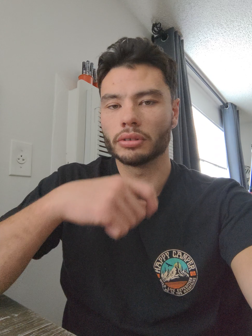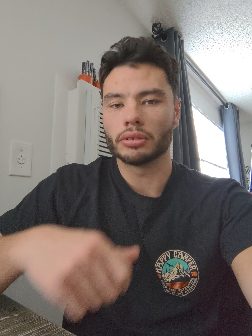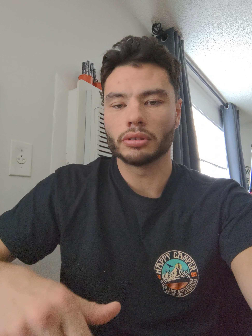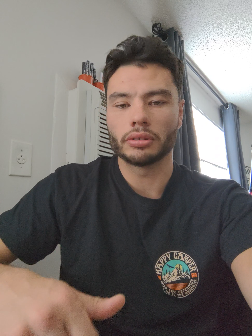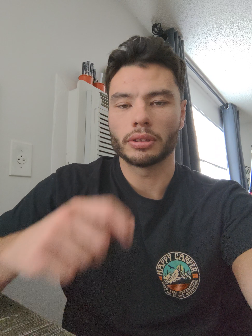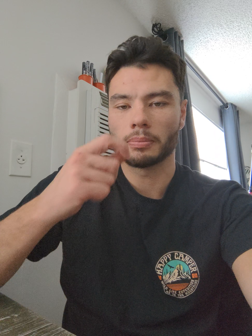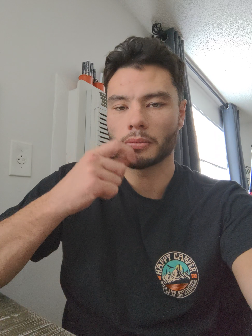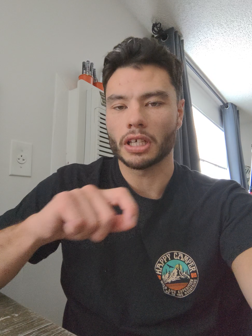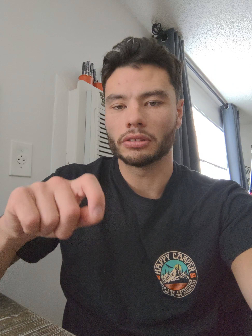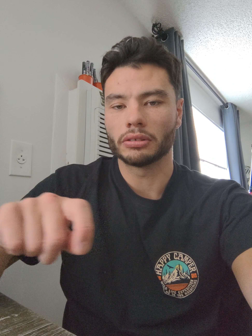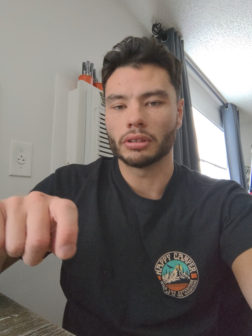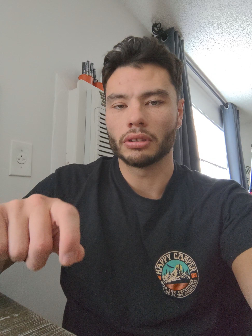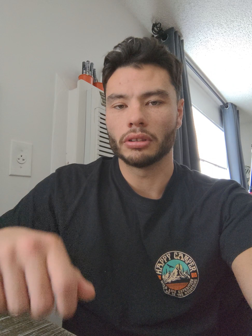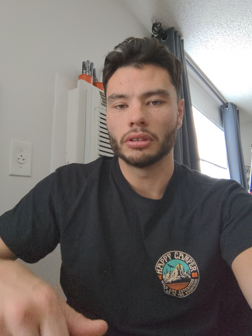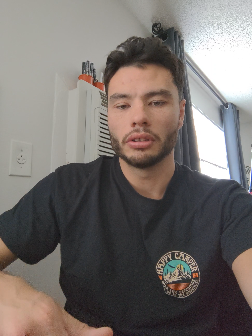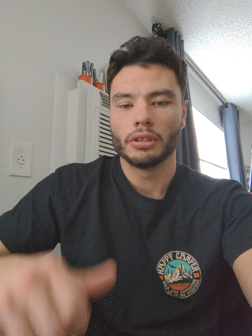pencil